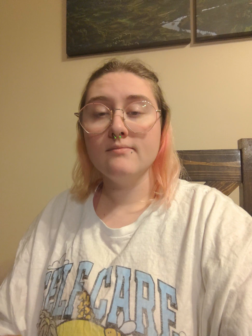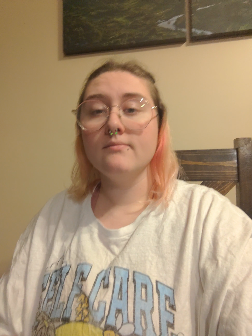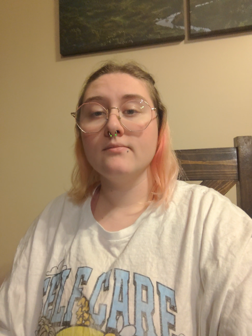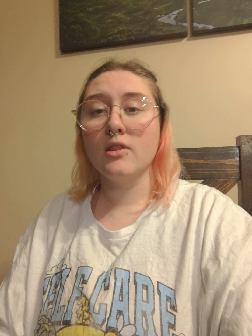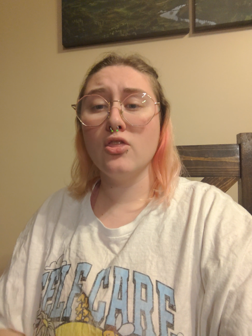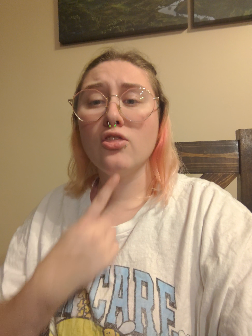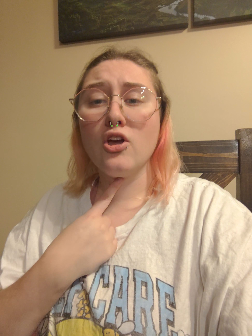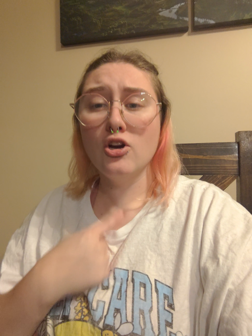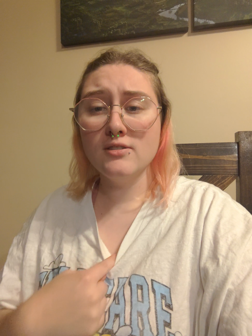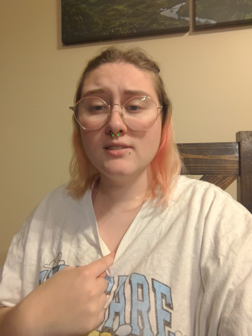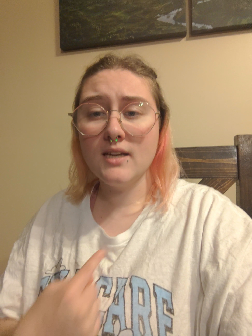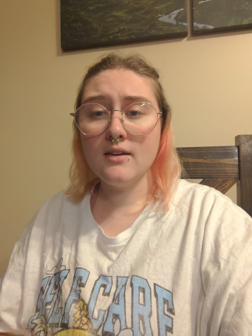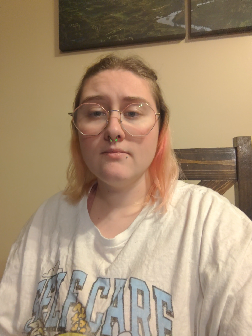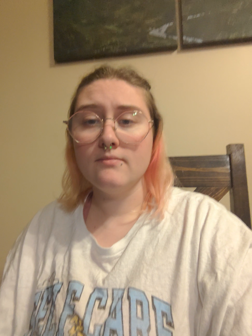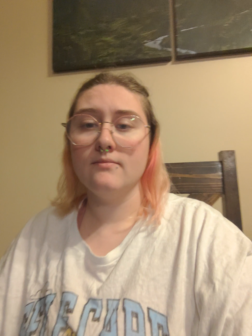thirsty